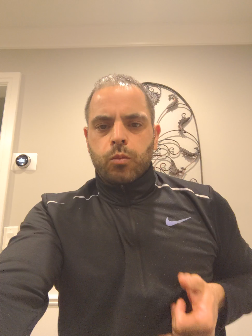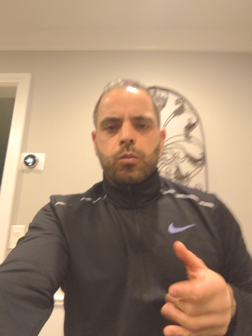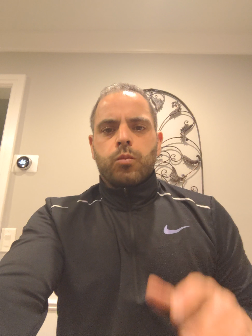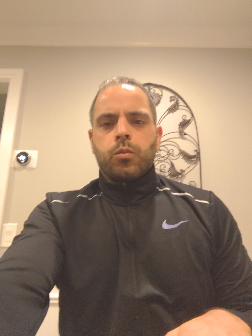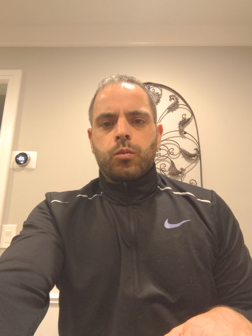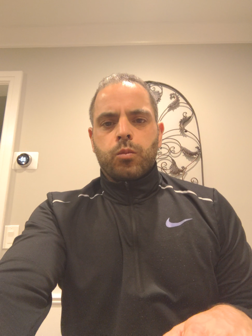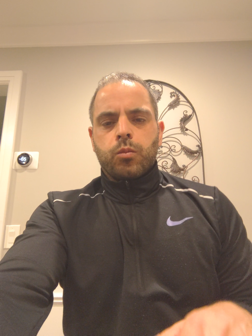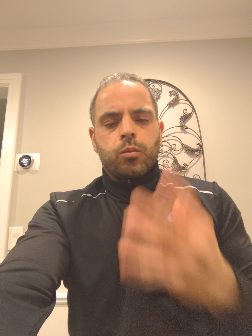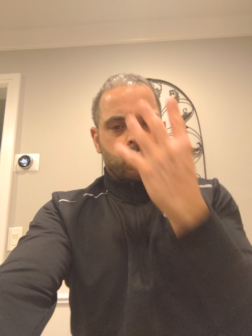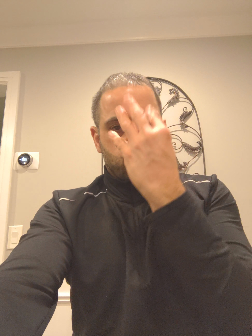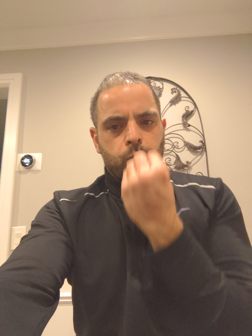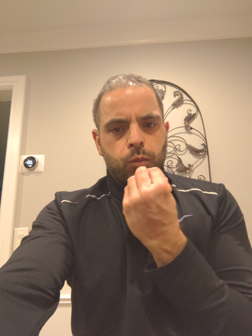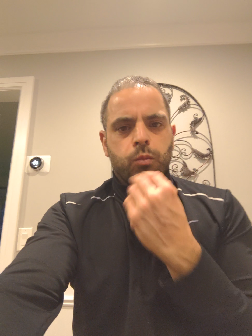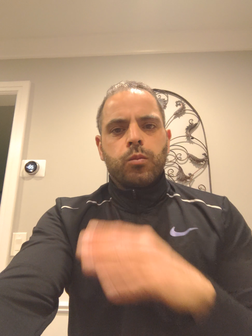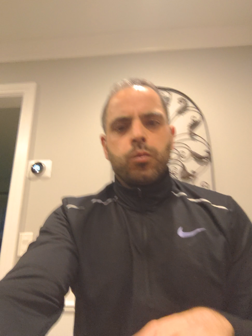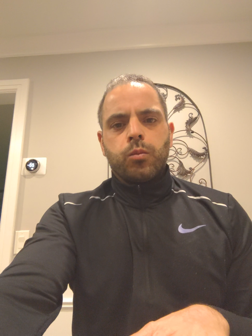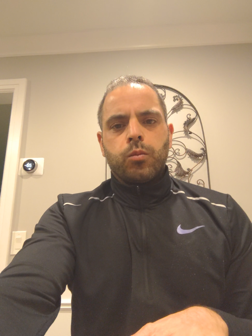sleepy